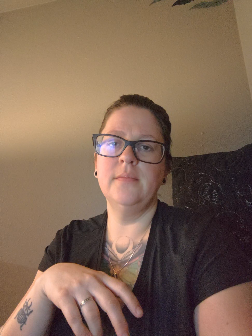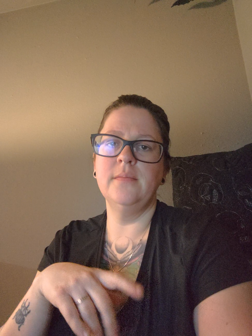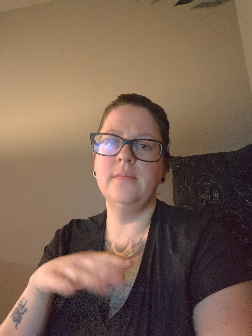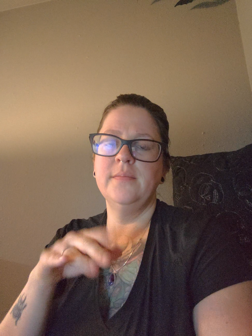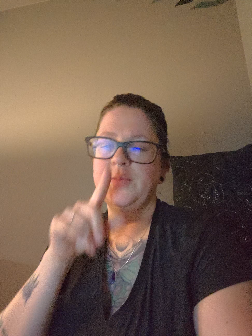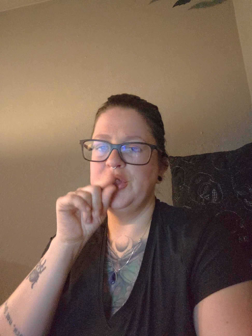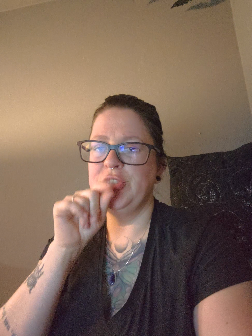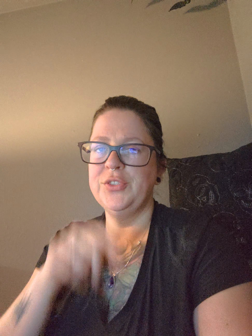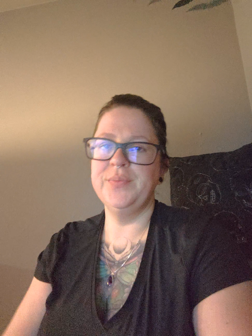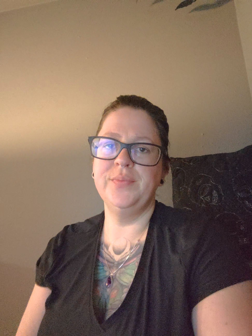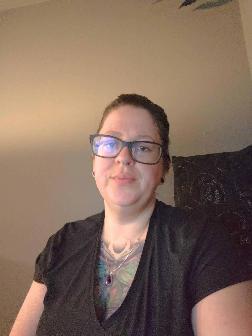bird